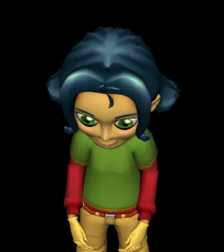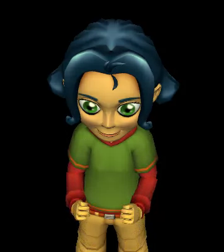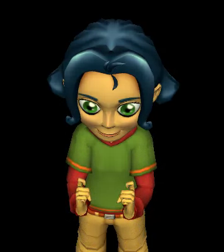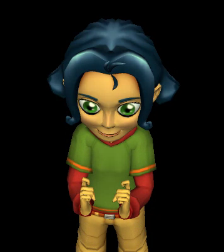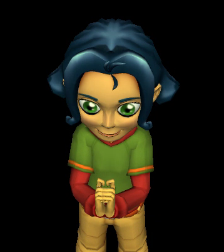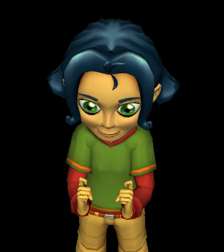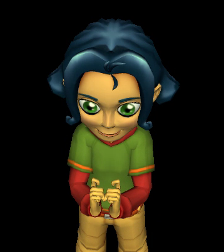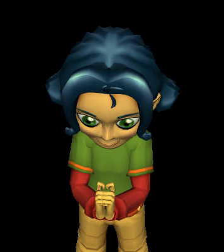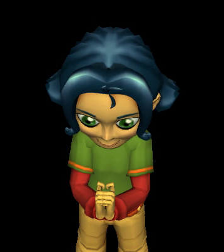كهربائي